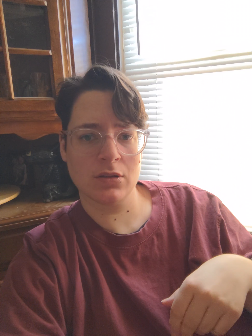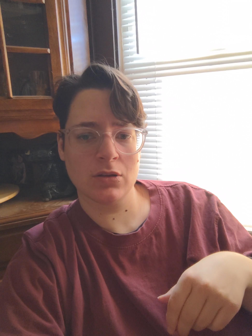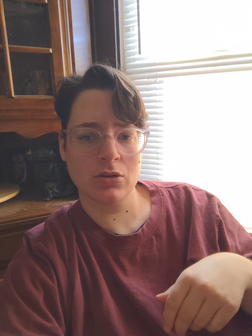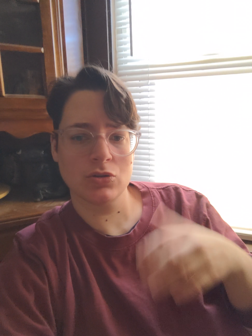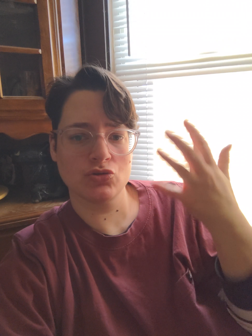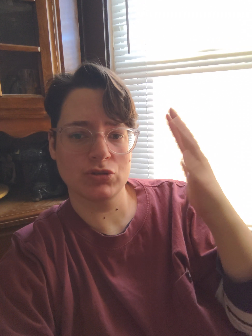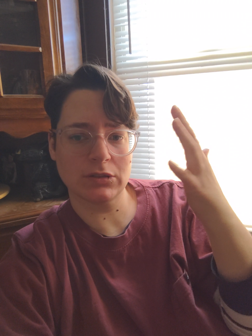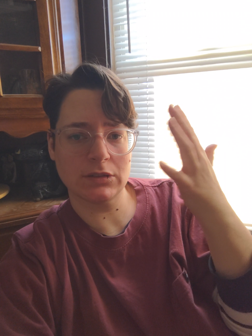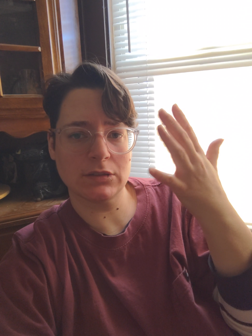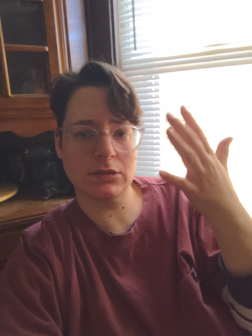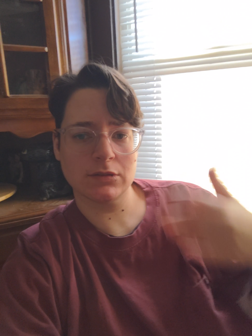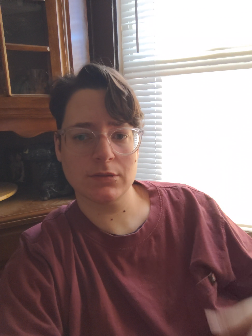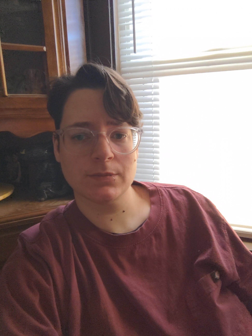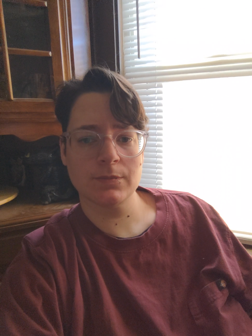tree